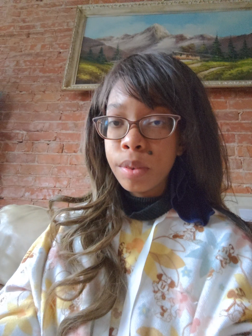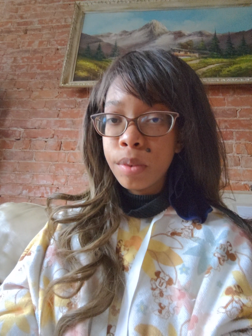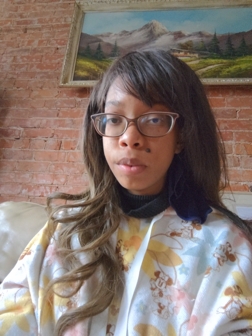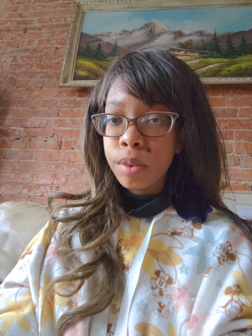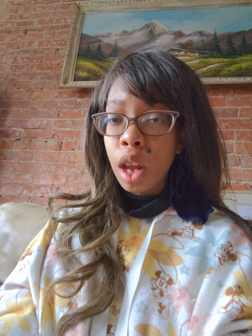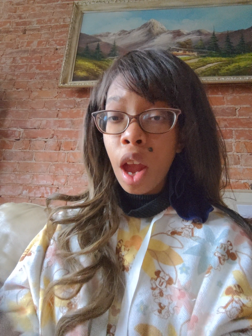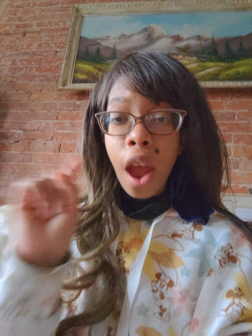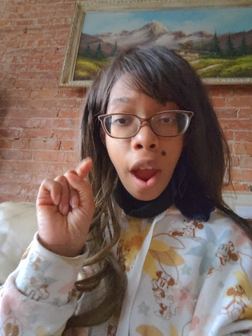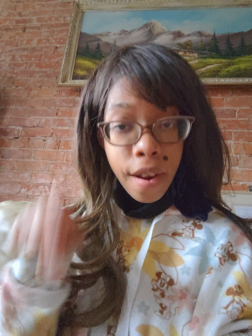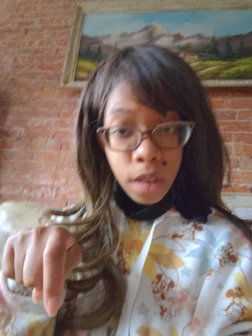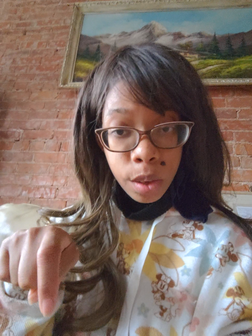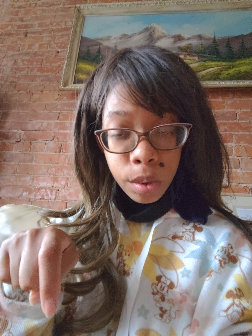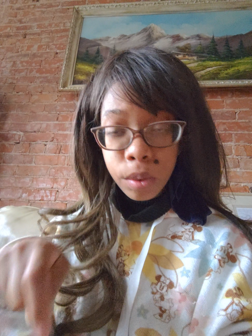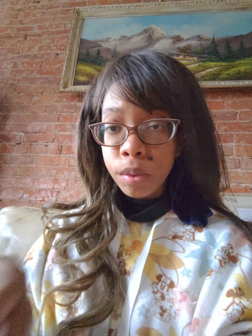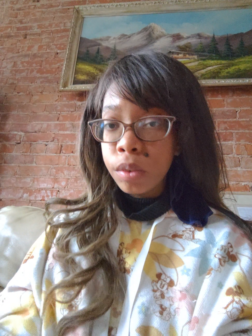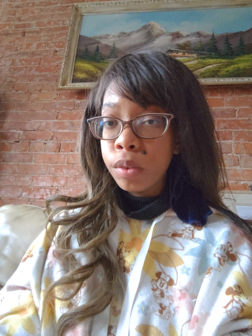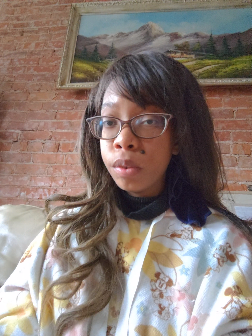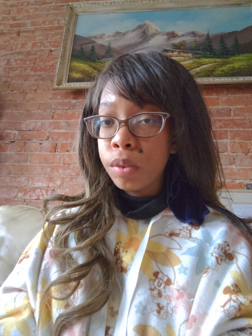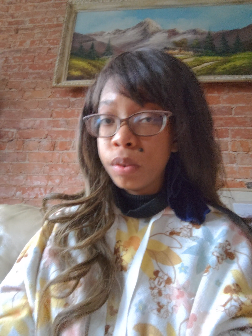have to